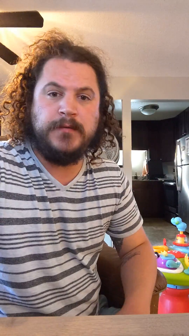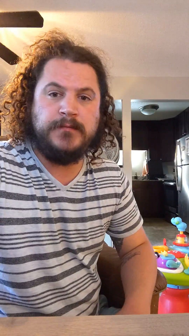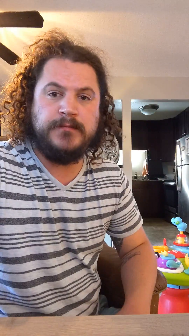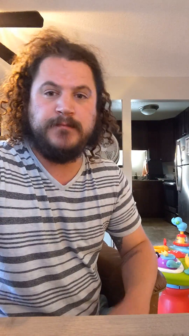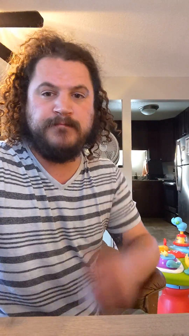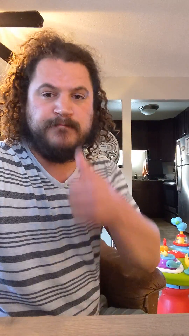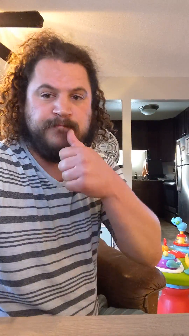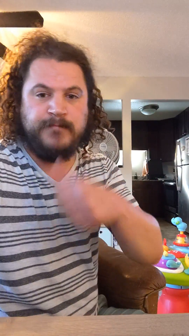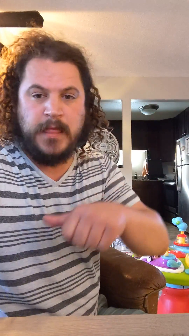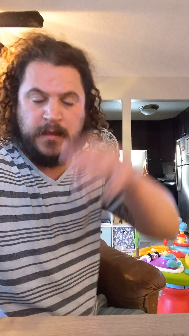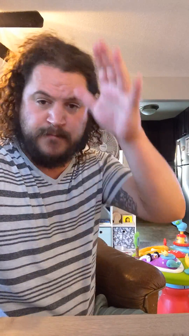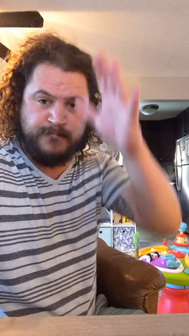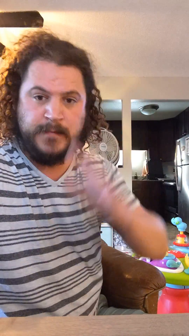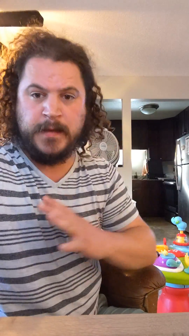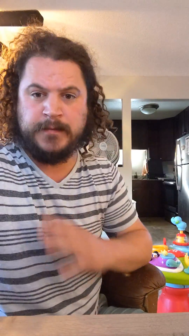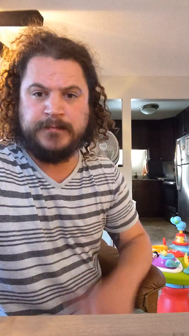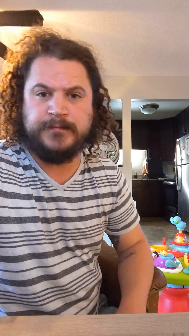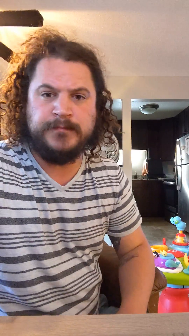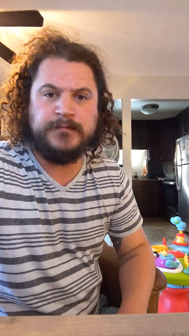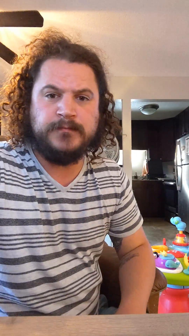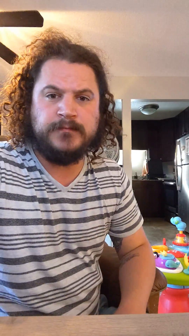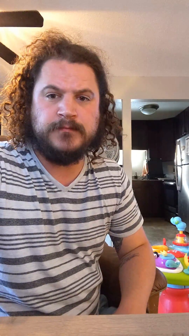mailman